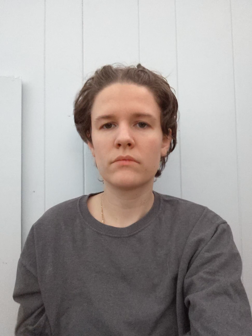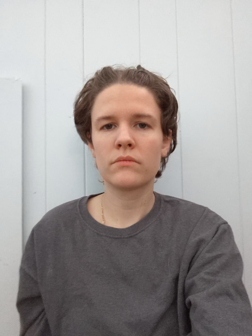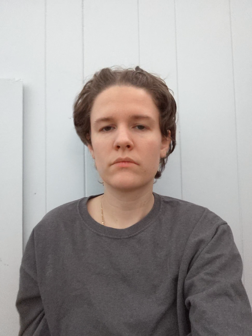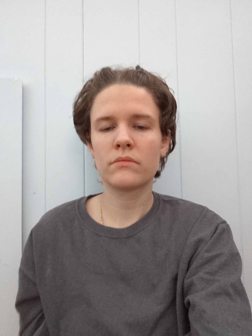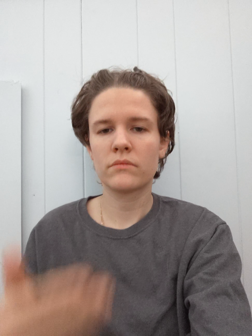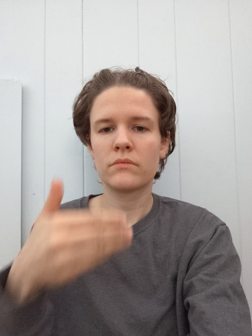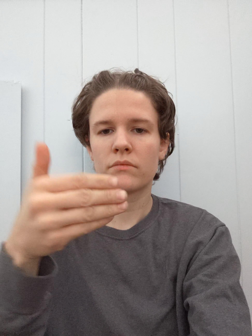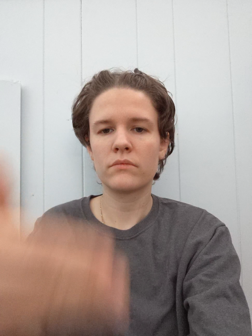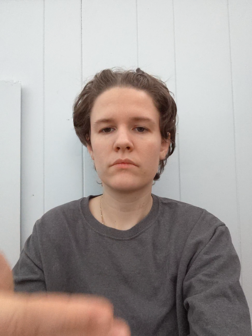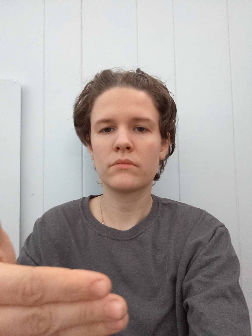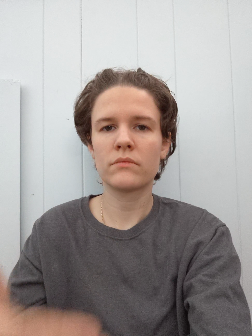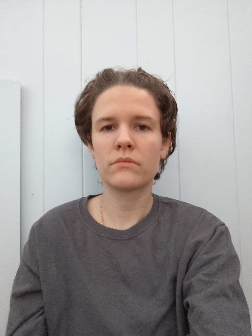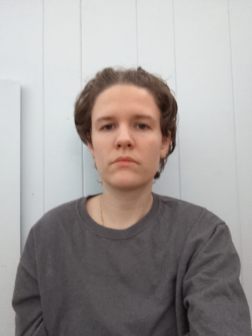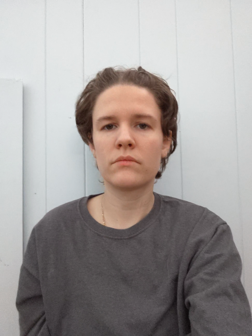after